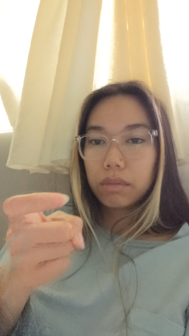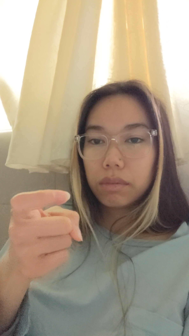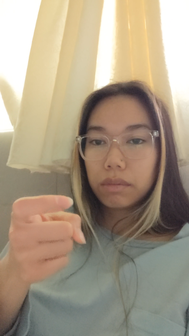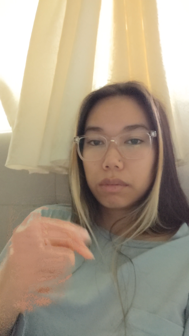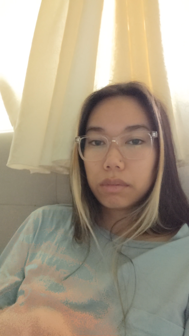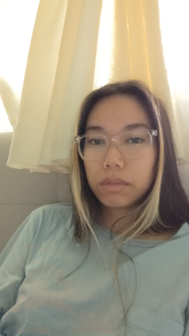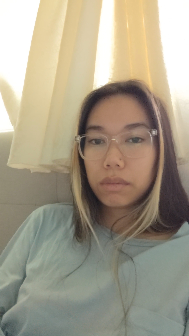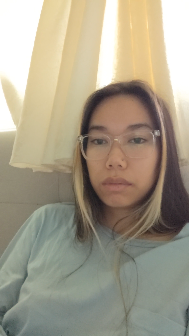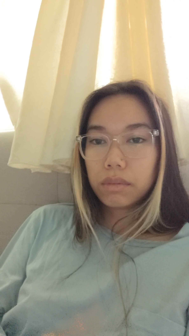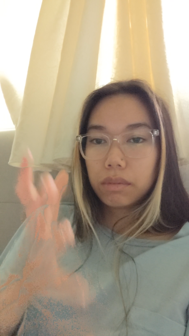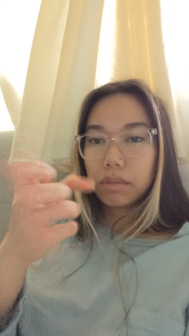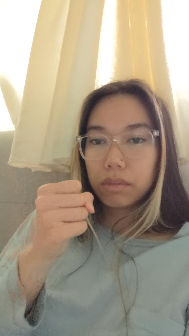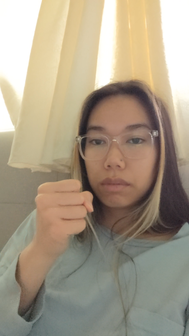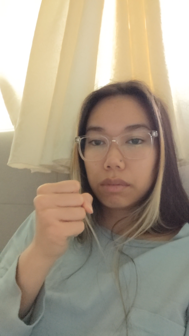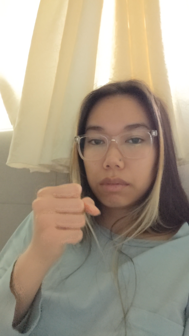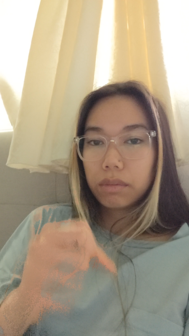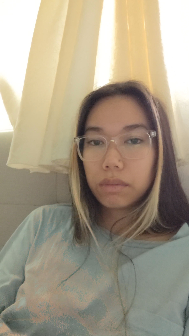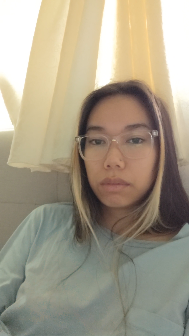get